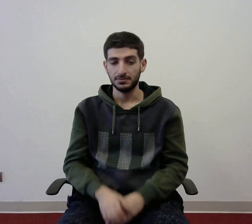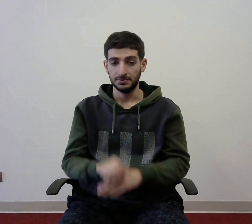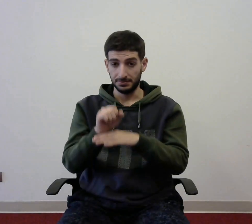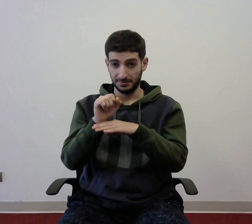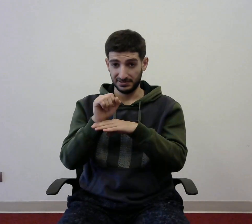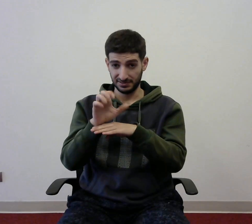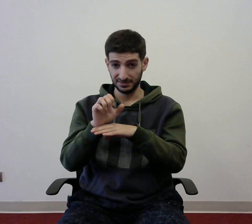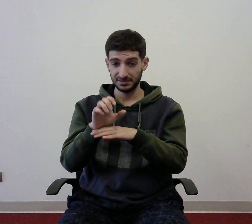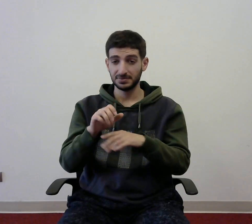çəkmək